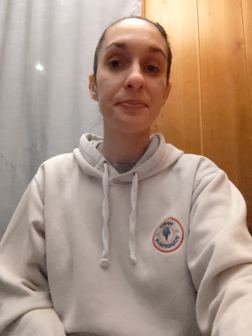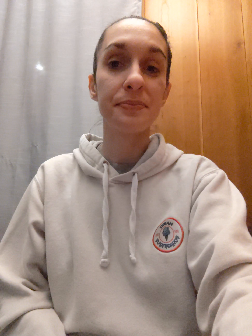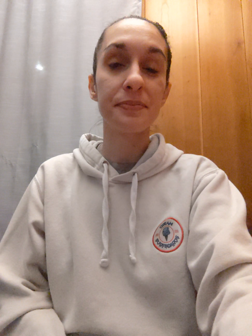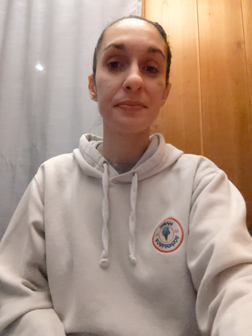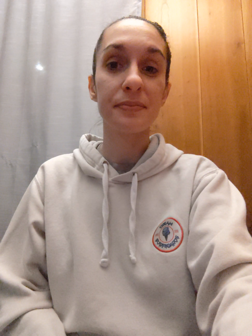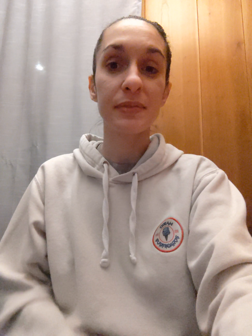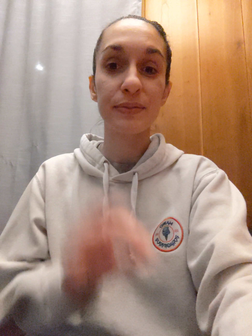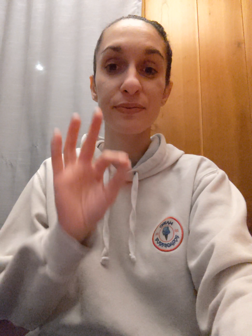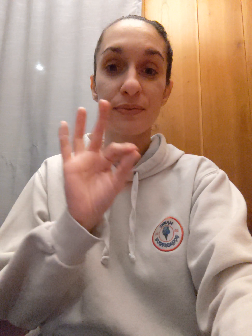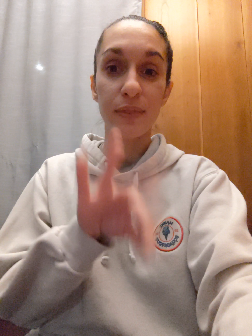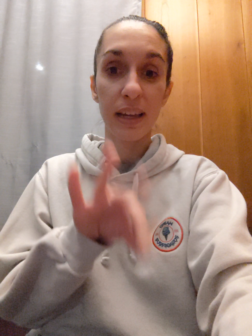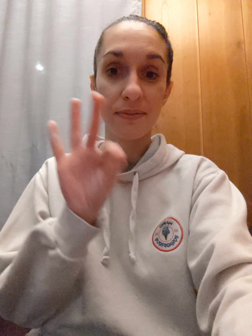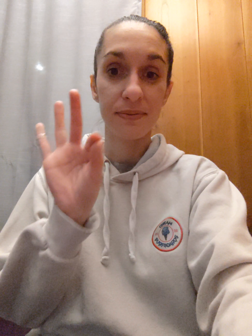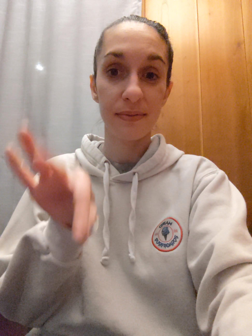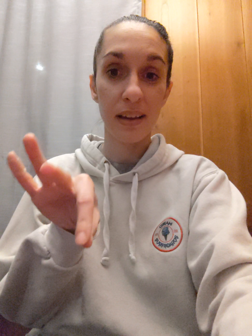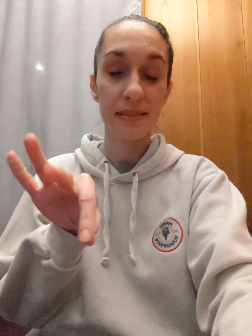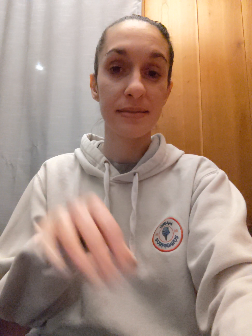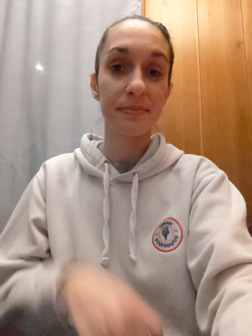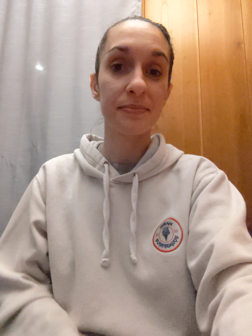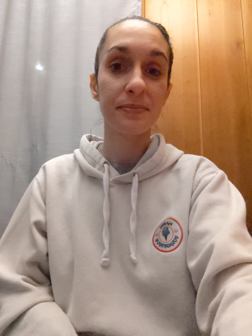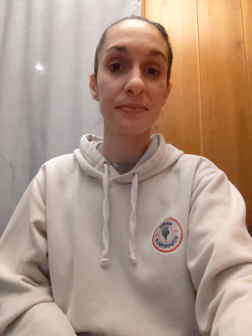french fries